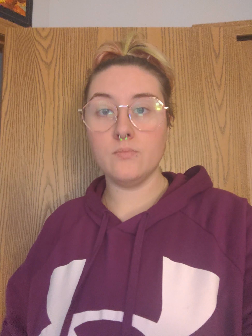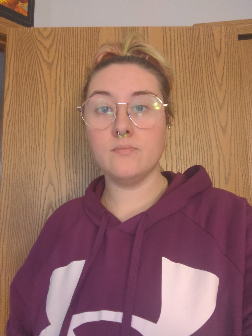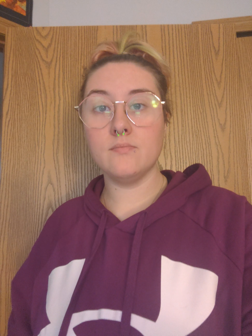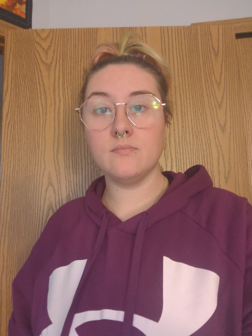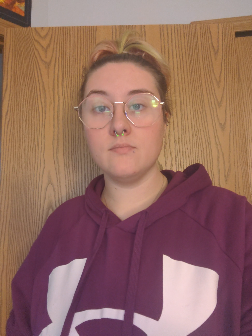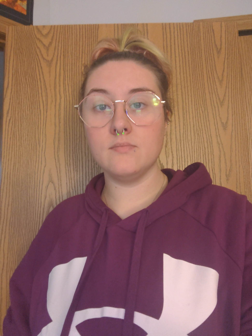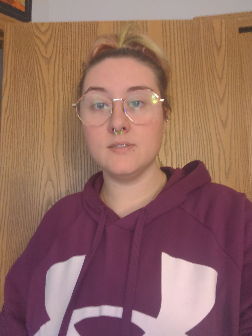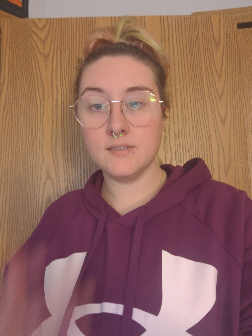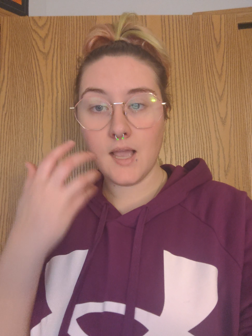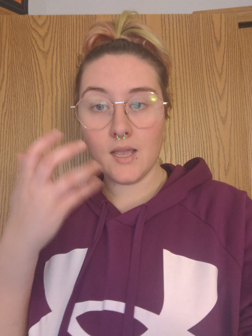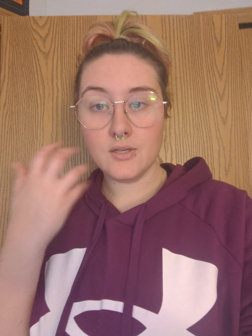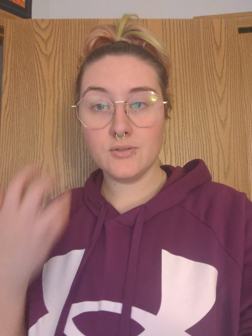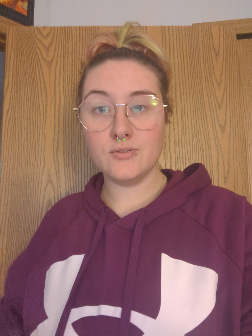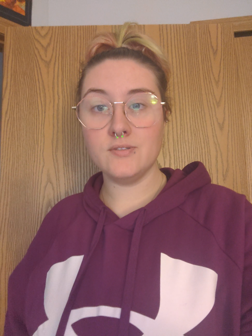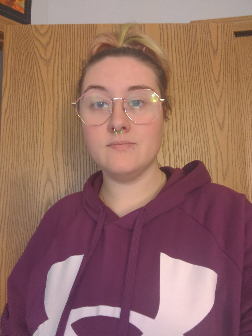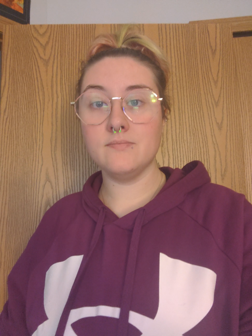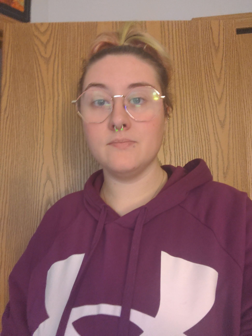tiger